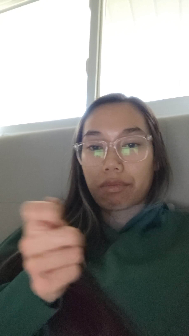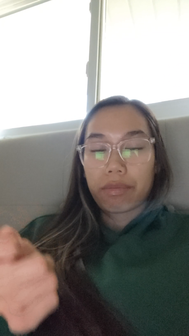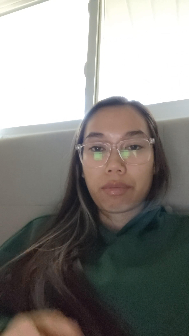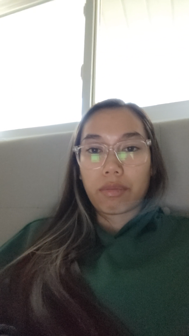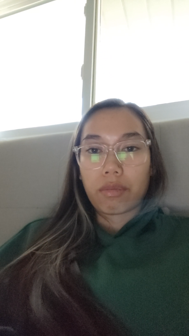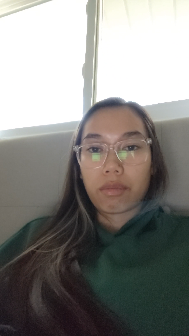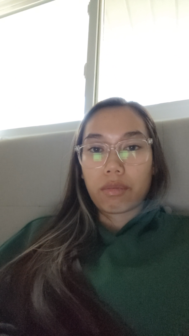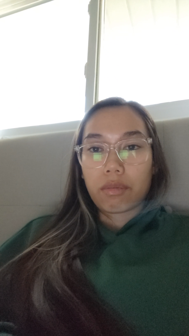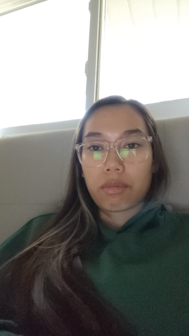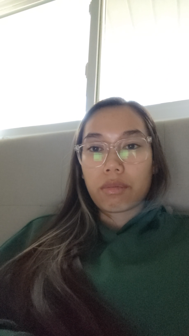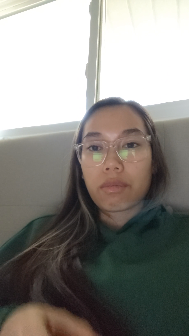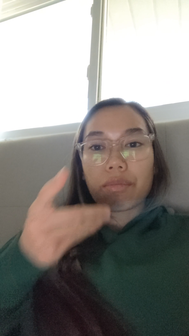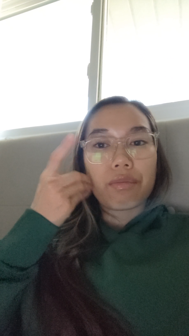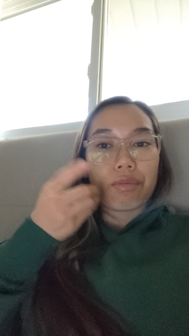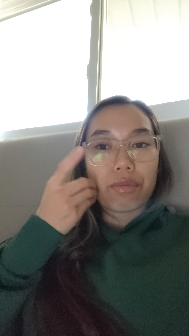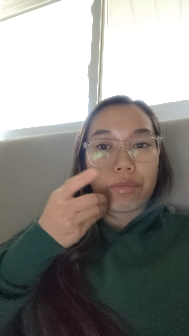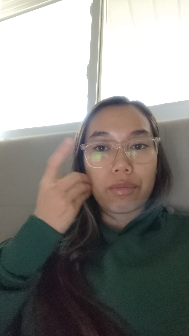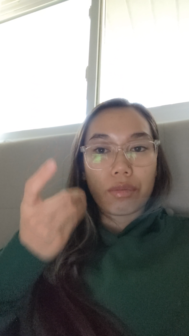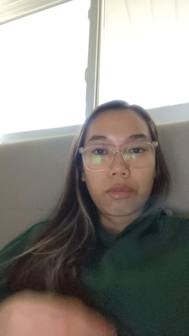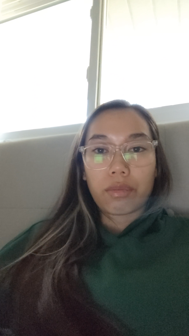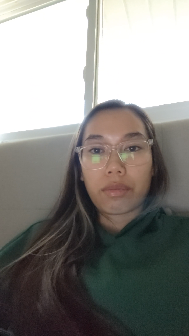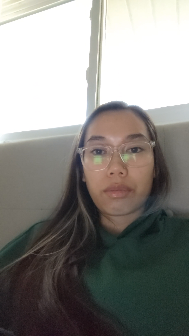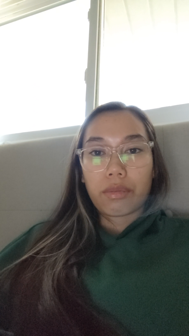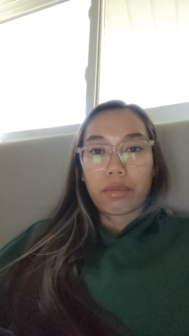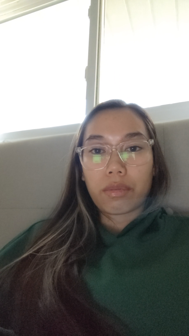dinner